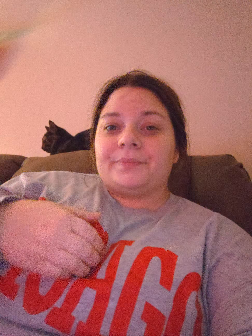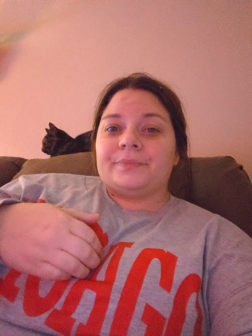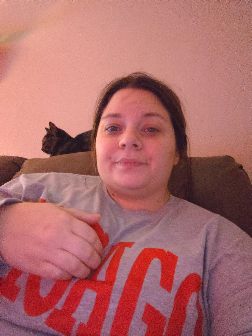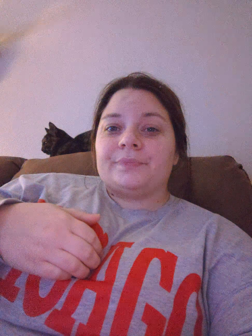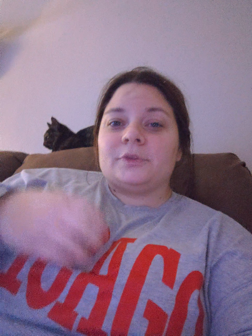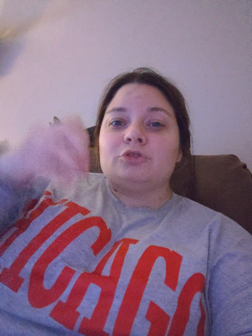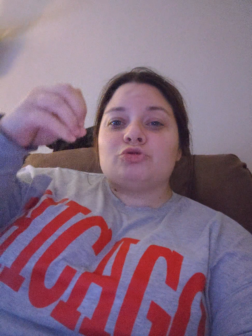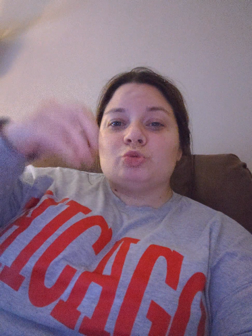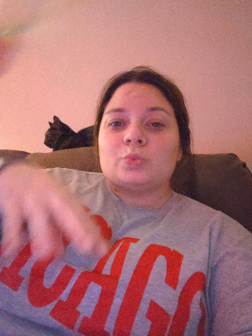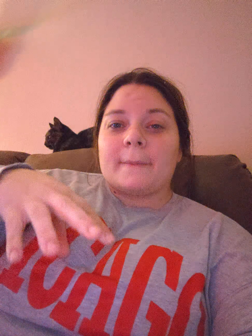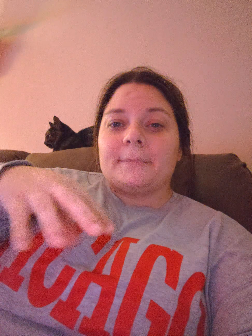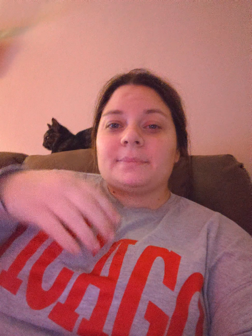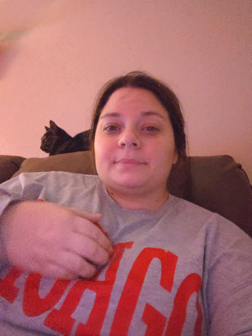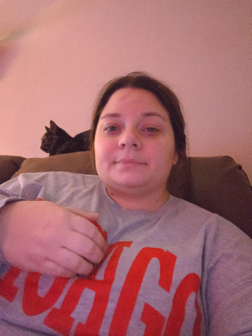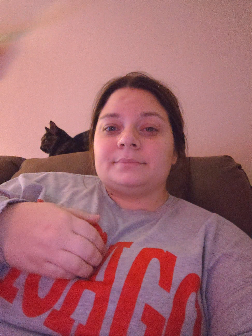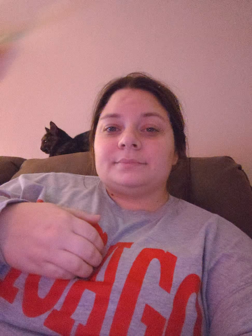drop